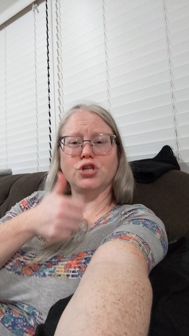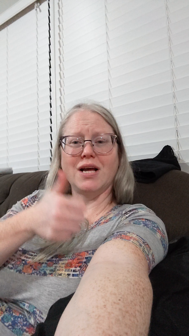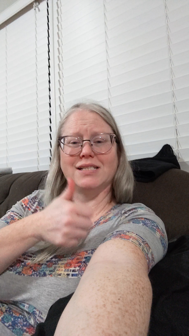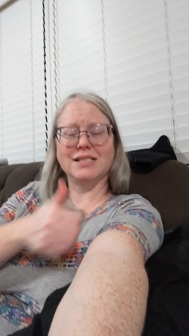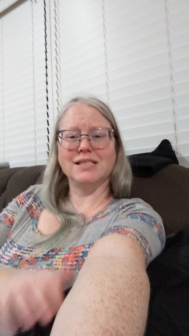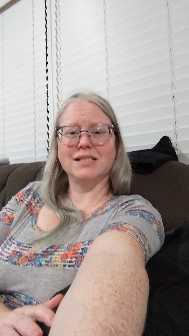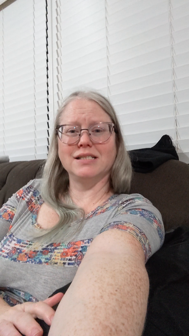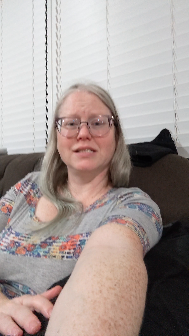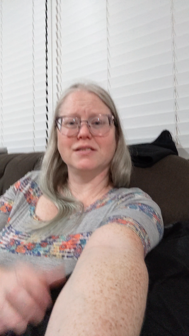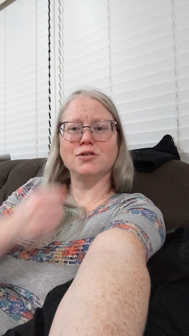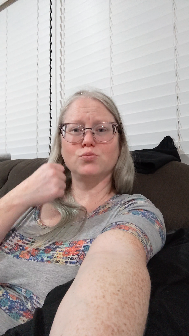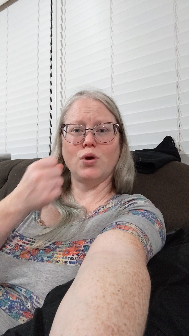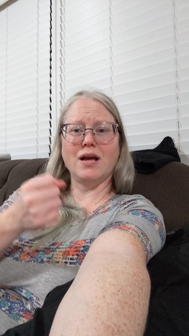drive